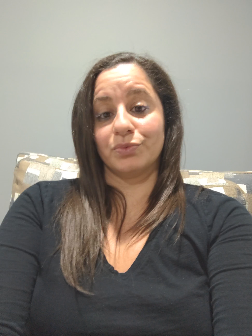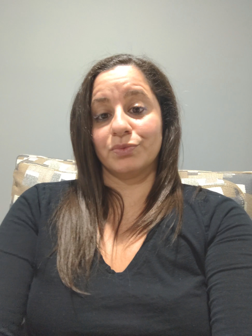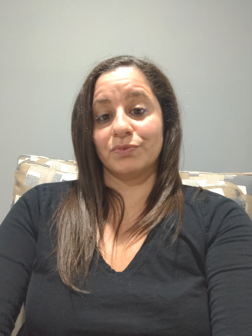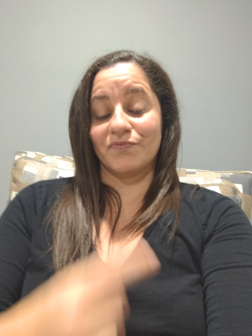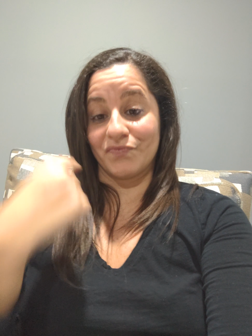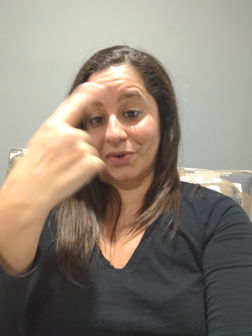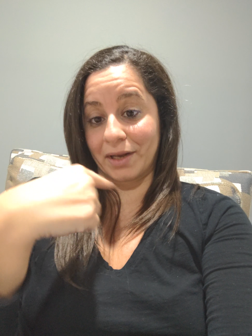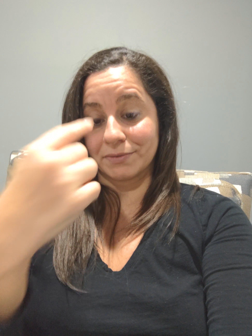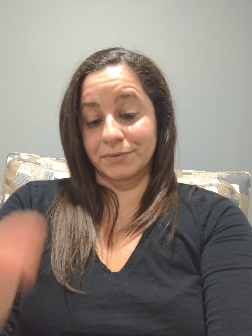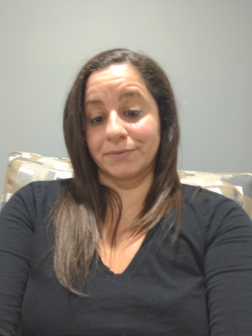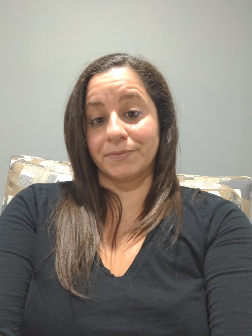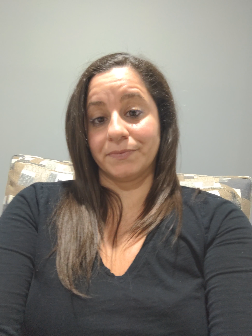face